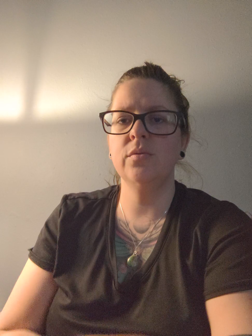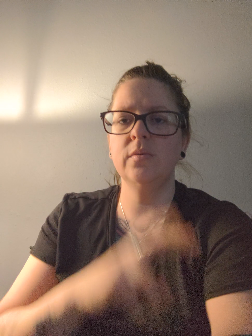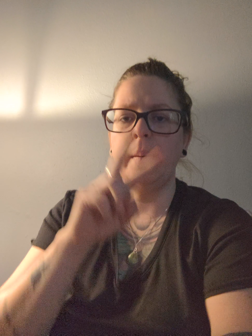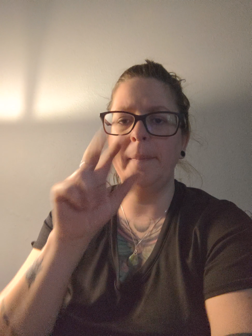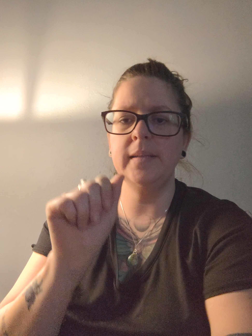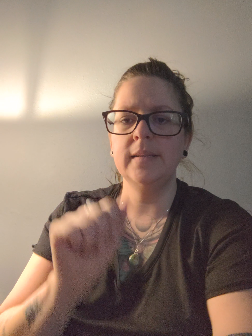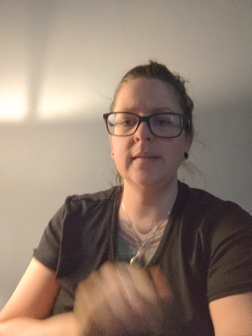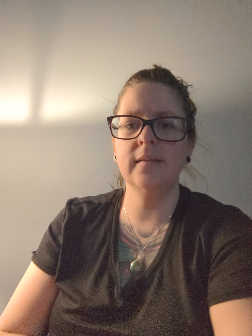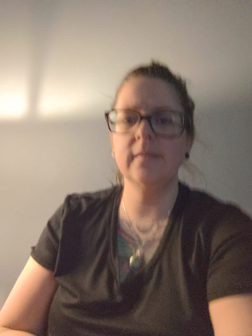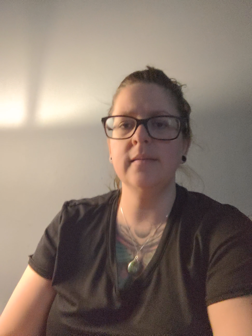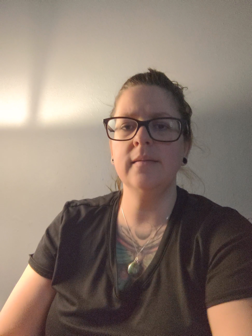pizza